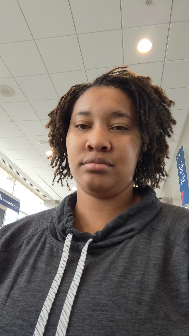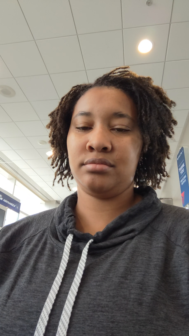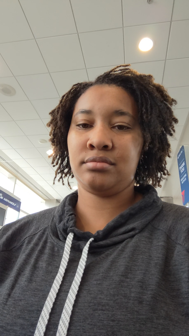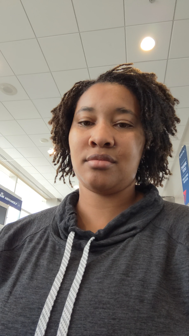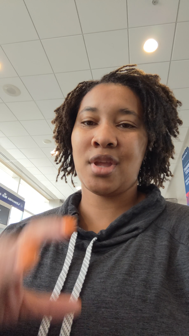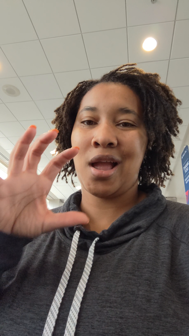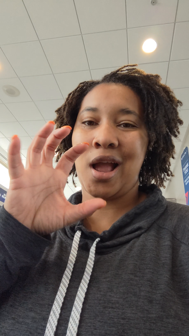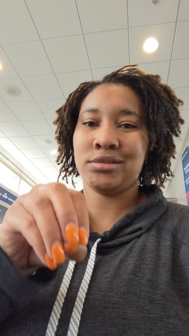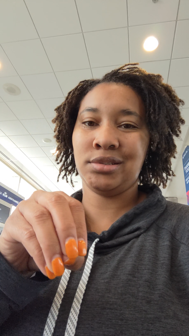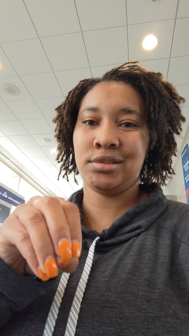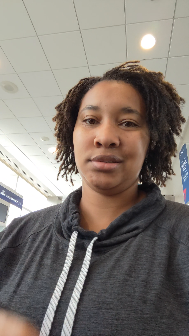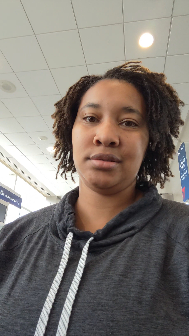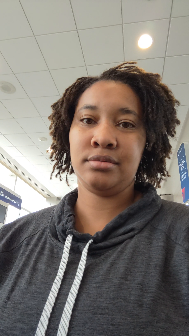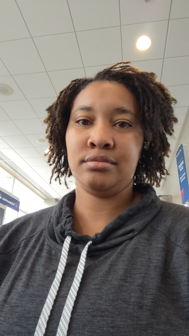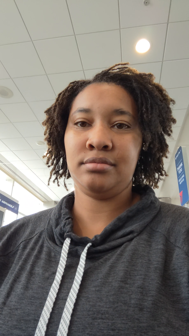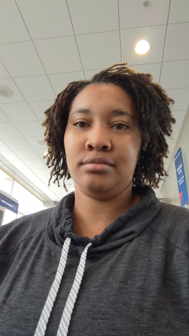bite